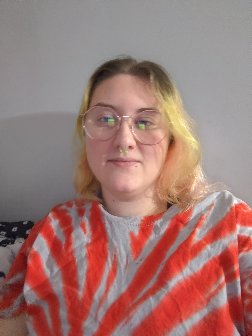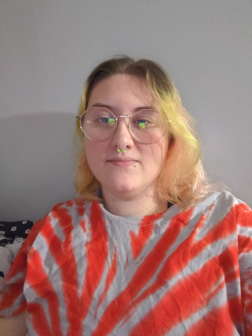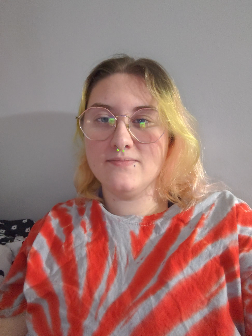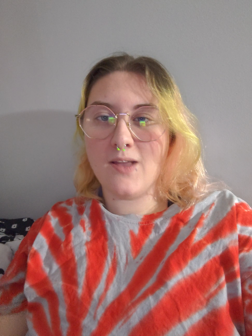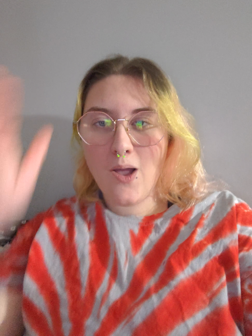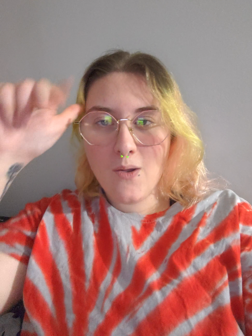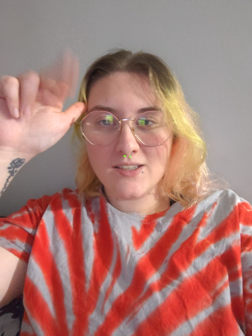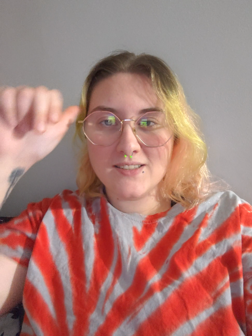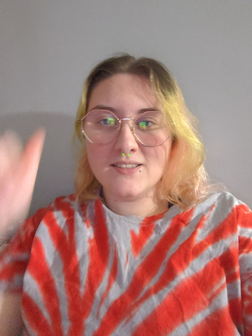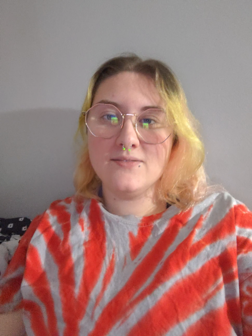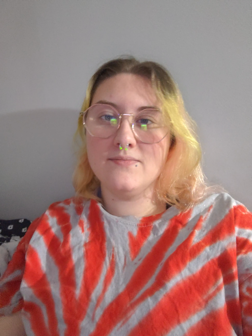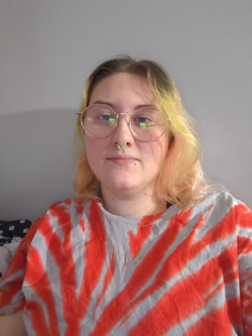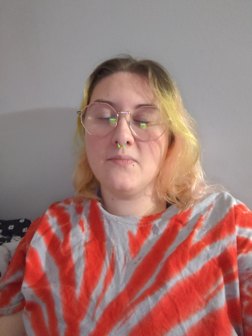horse